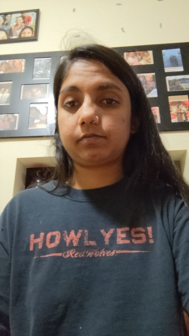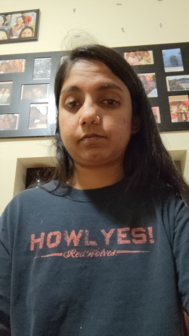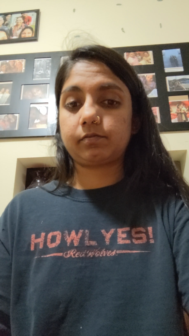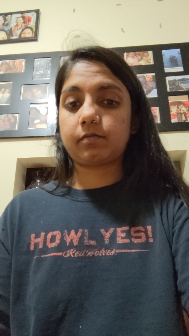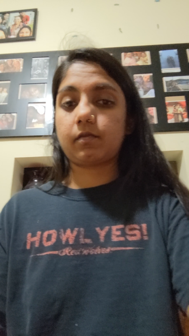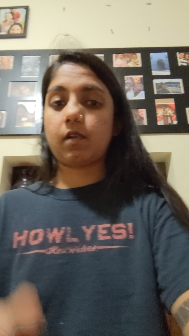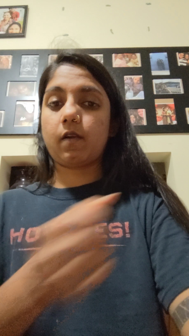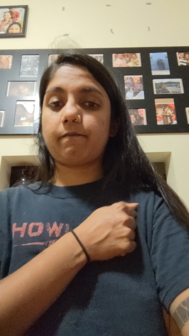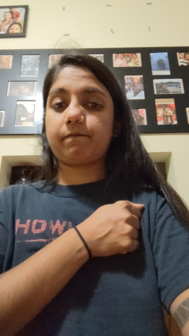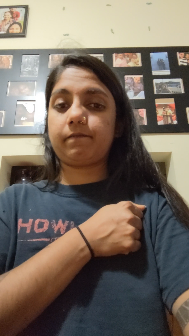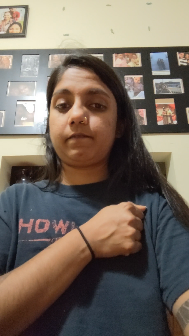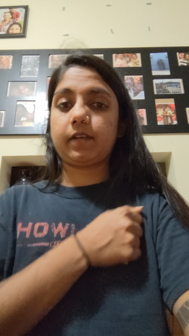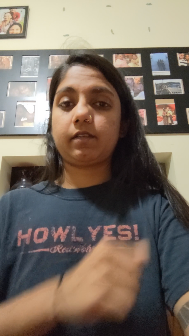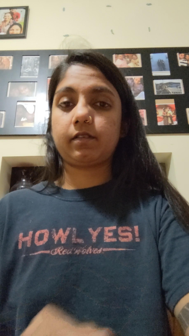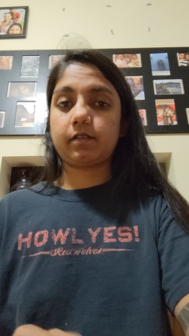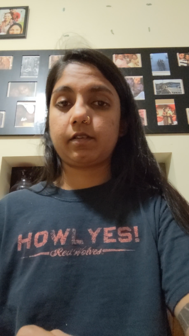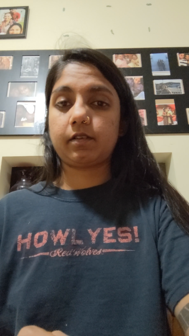love